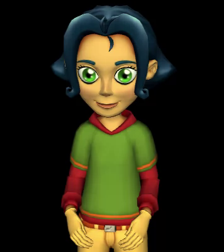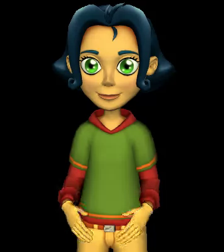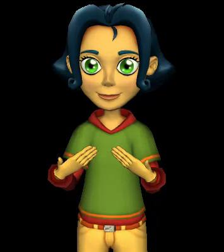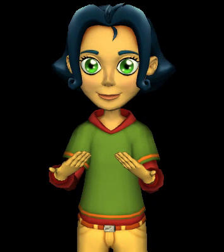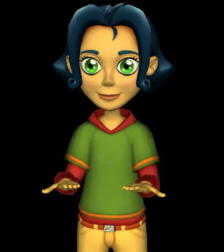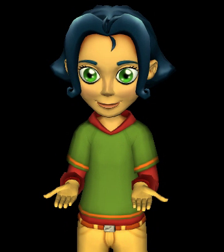لذا